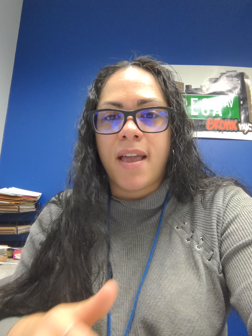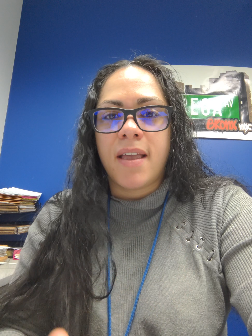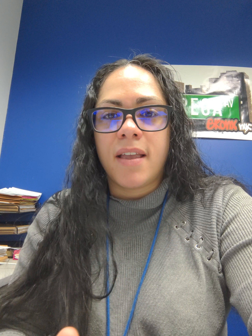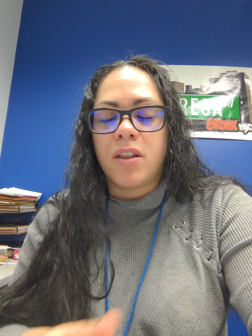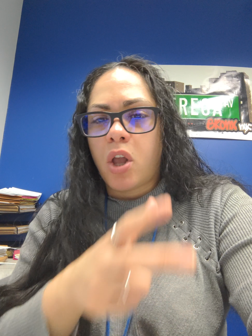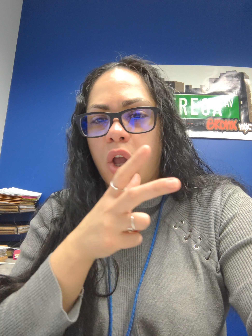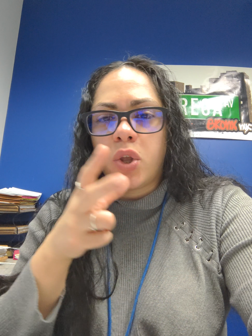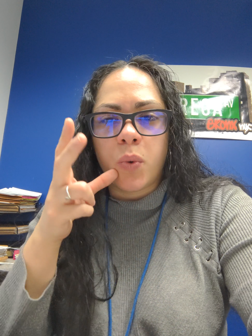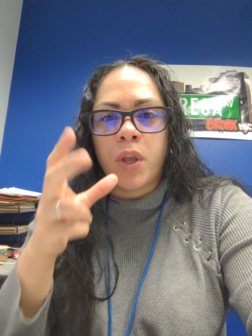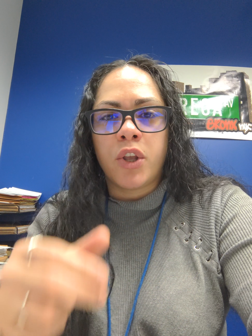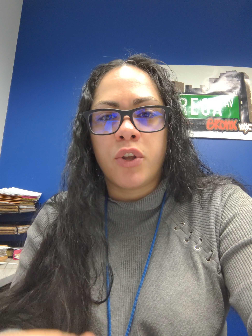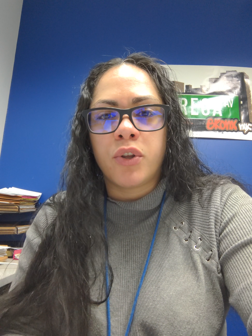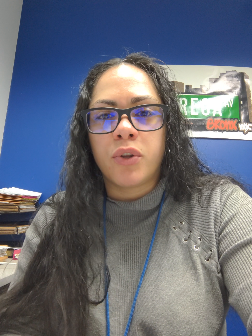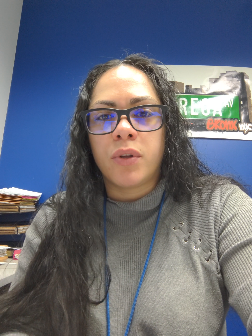underwear